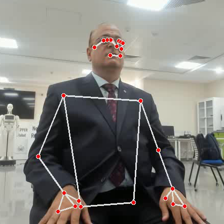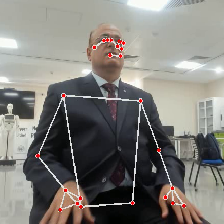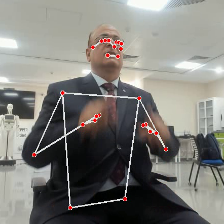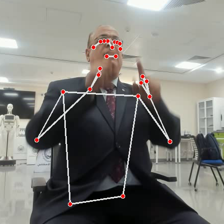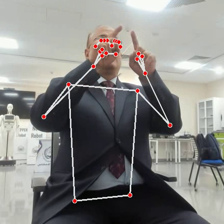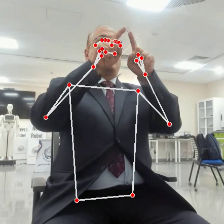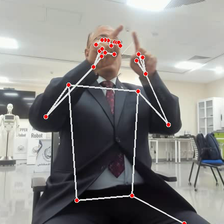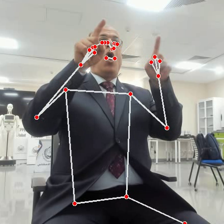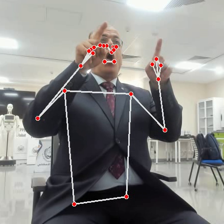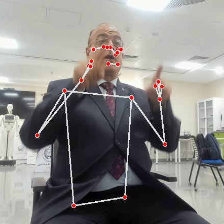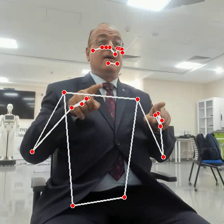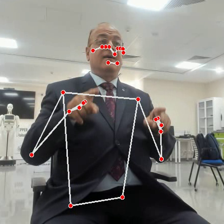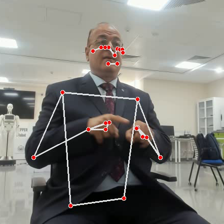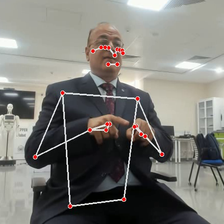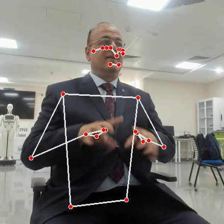oda